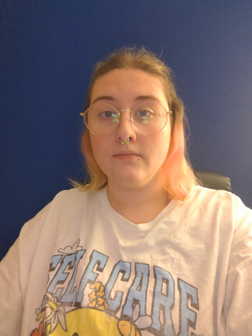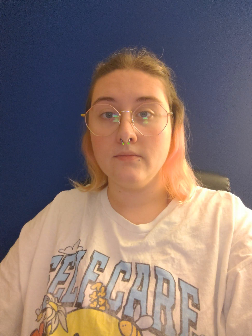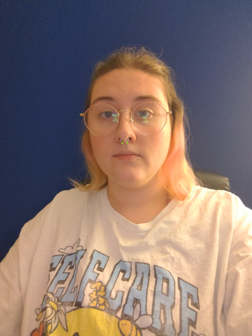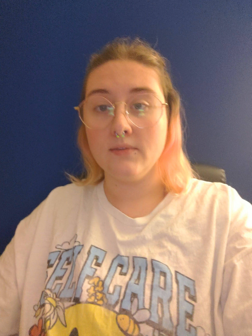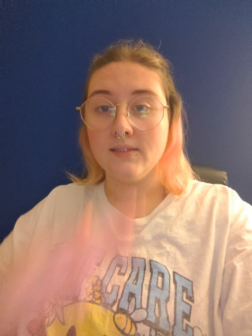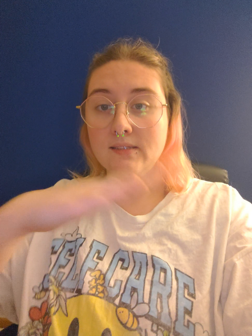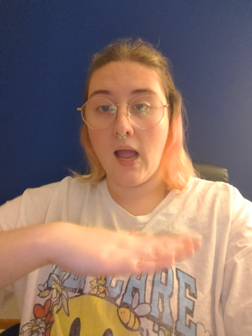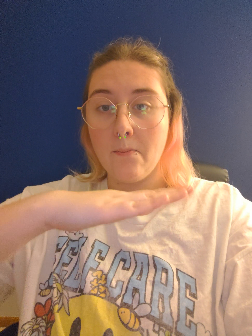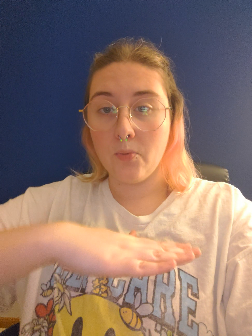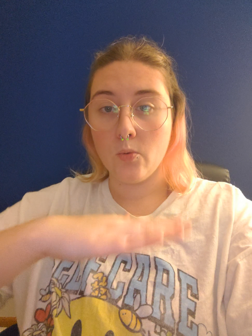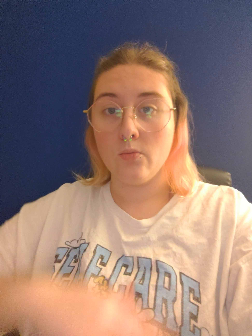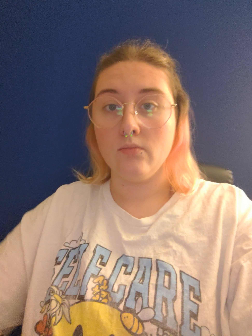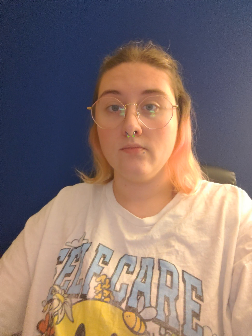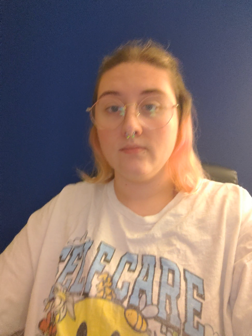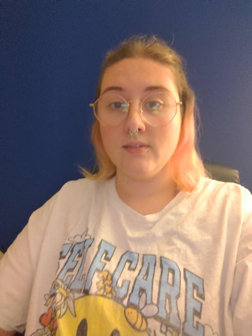table